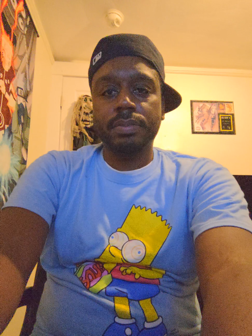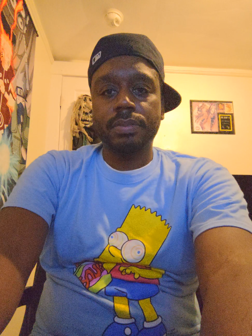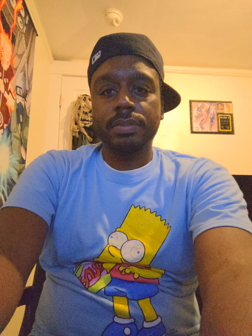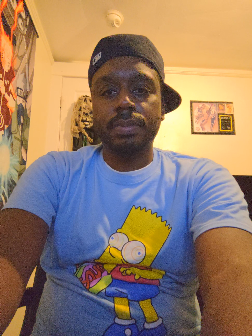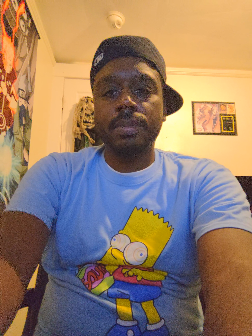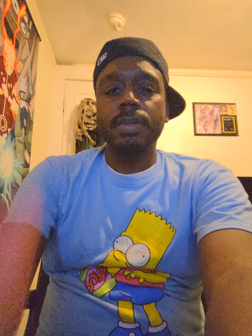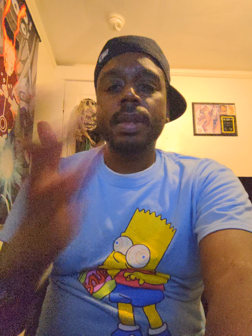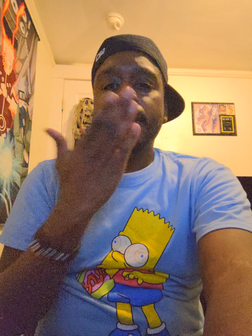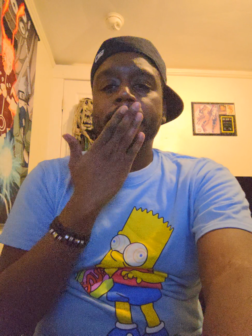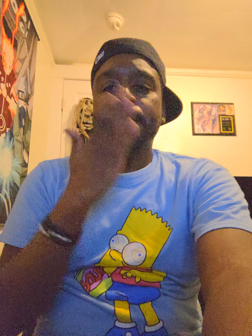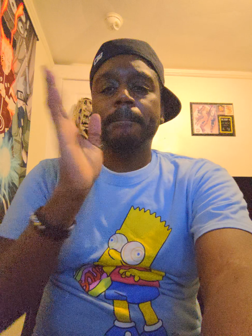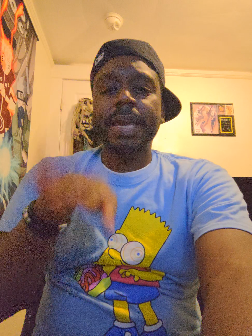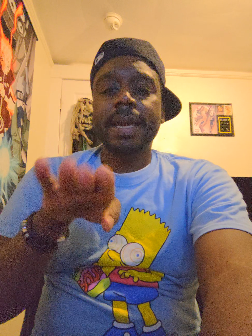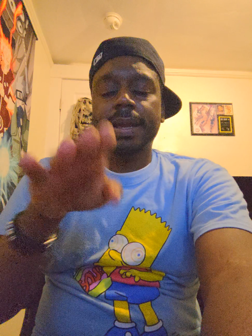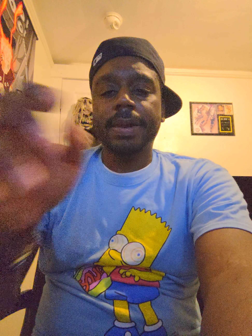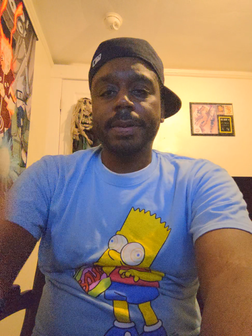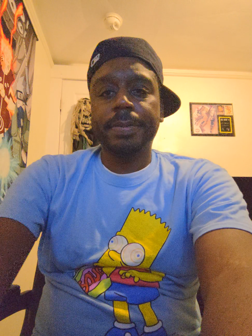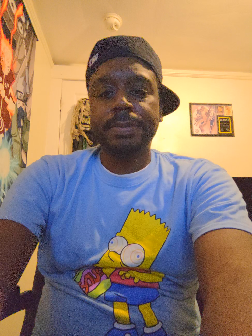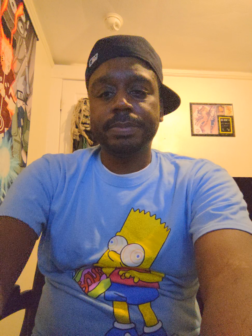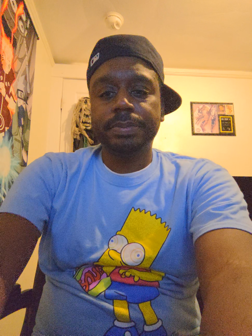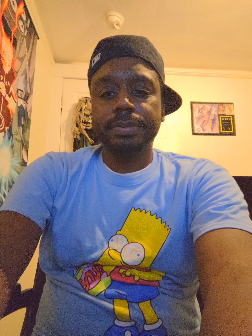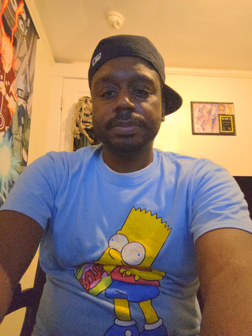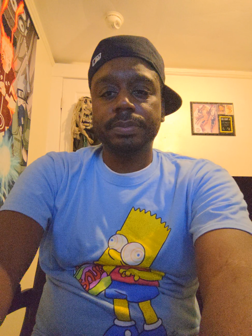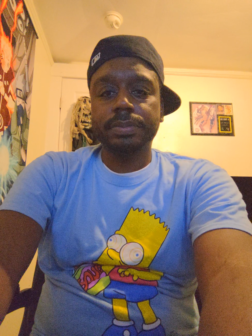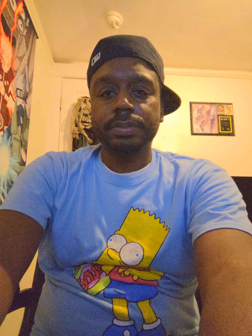bad